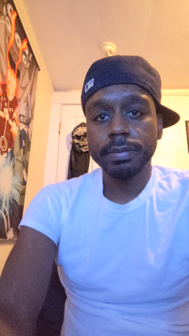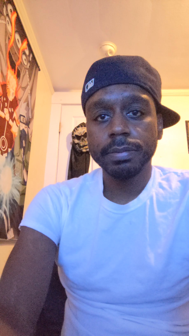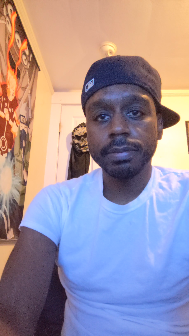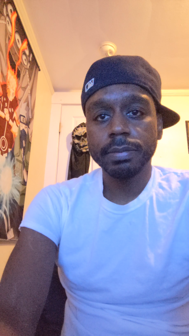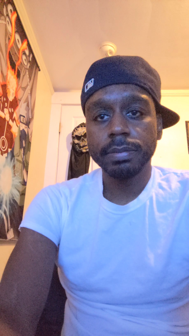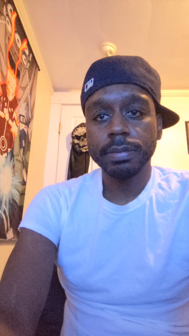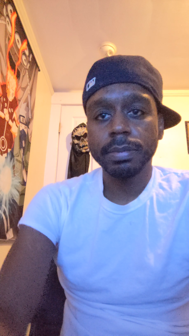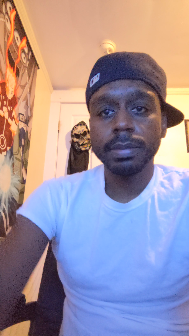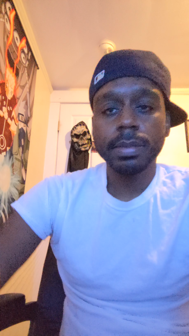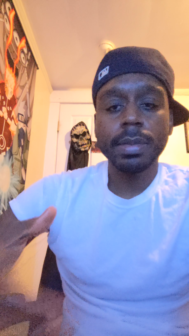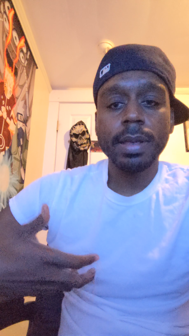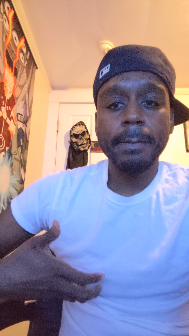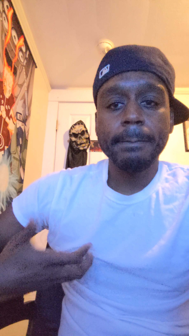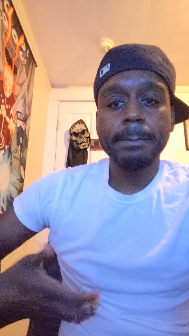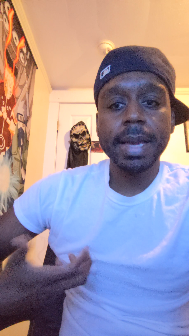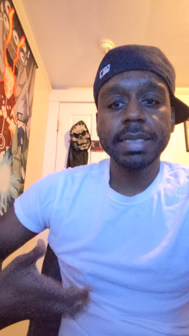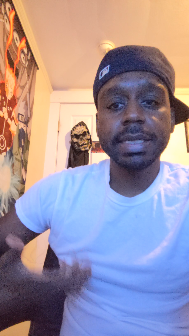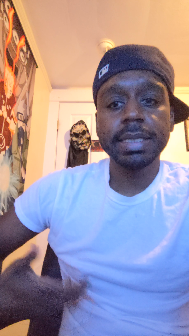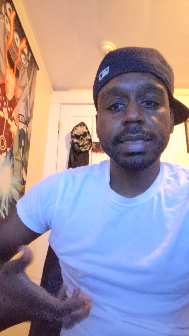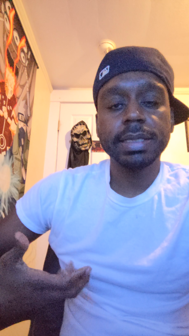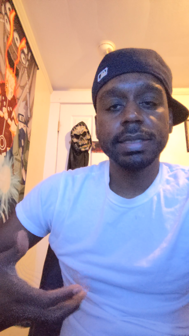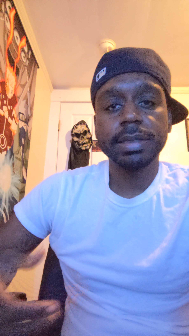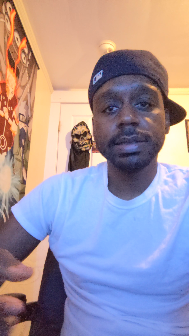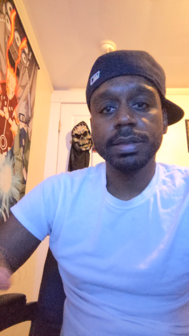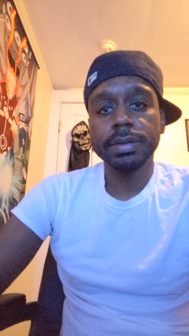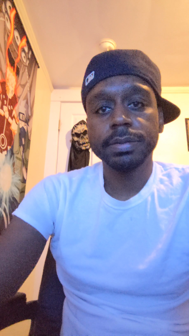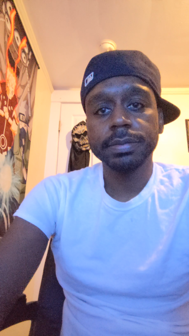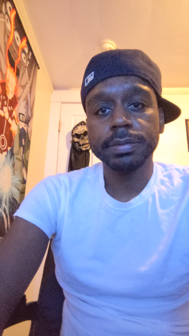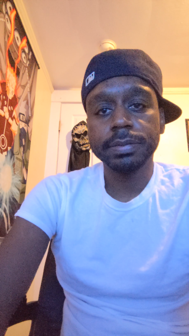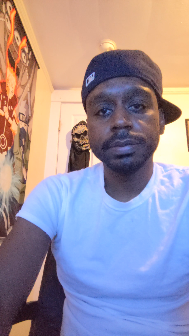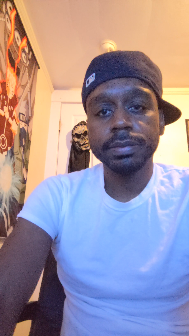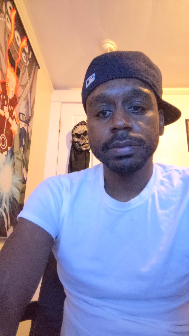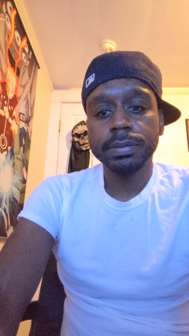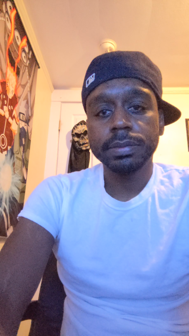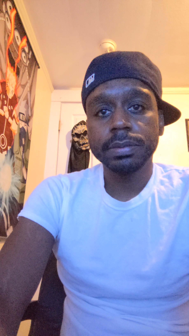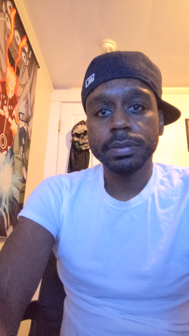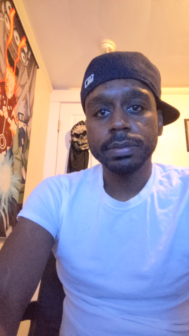monkey